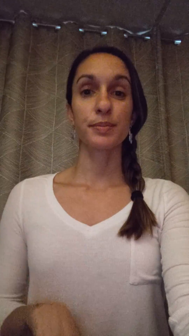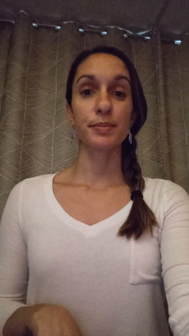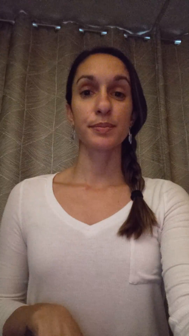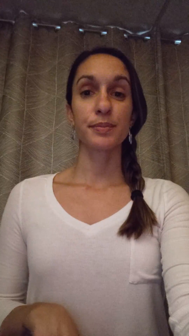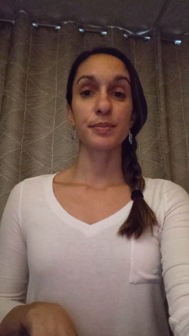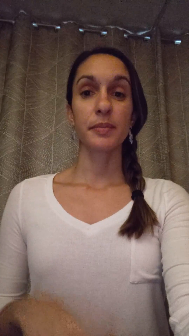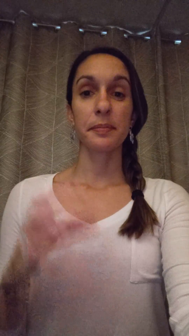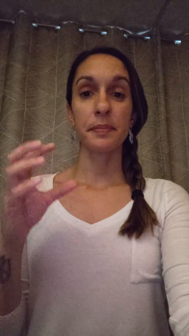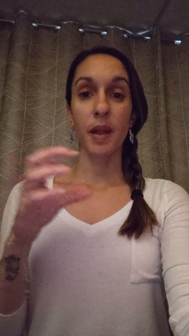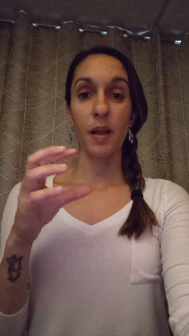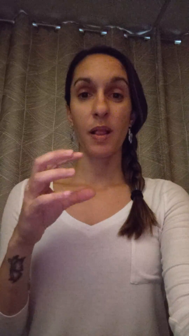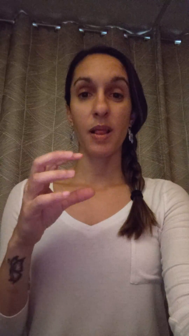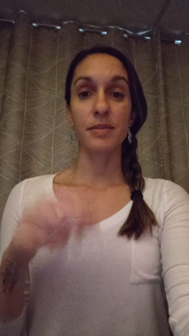ball